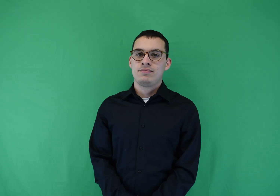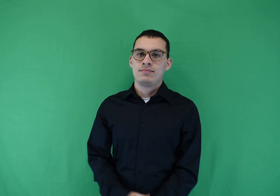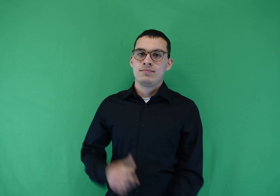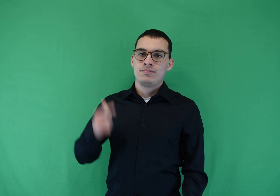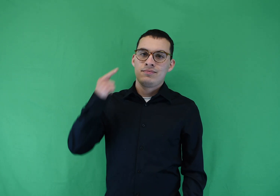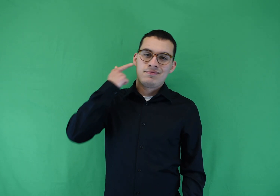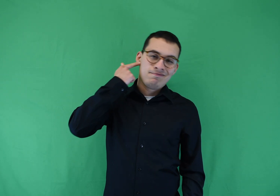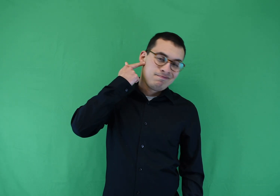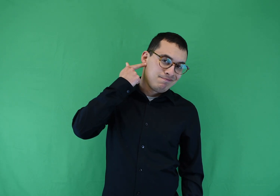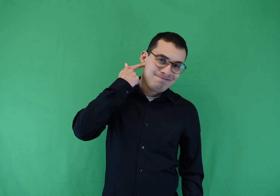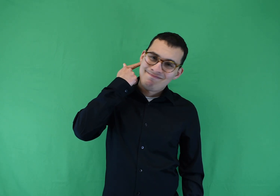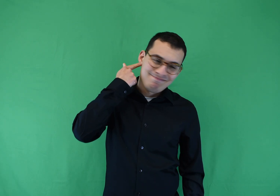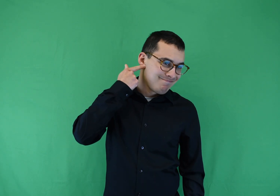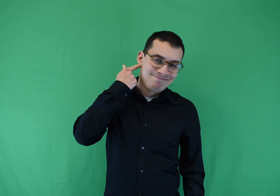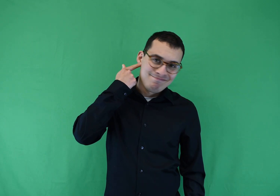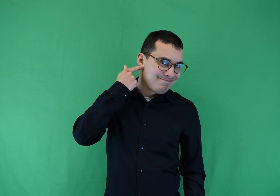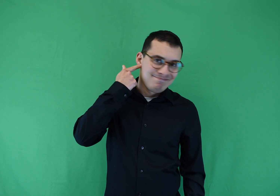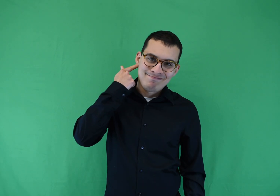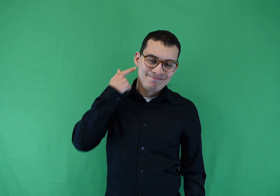no escuchar